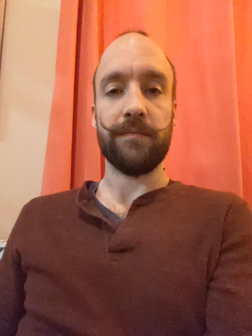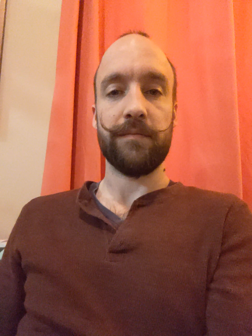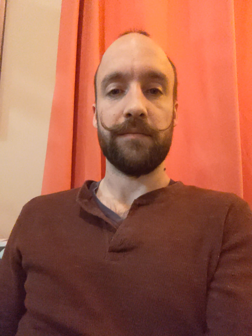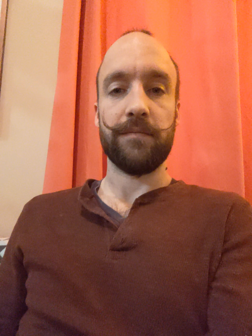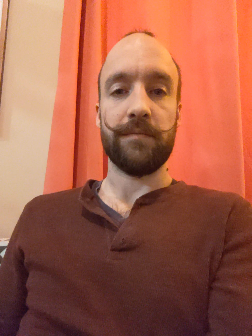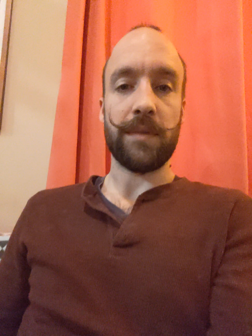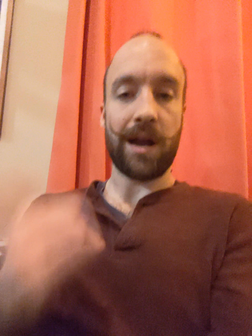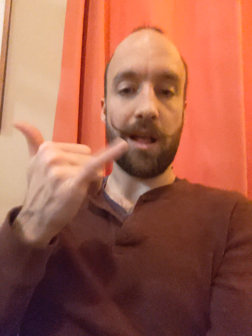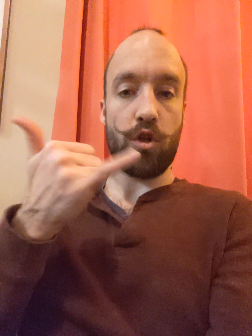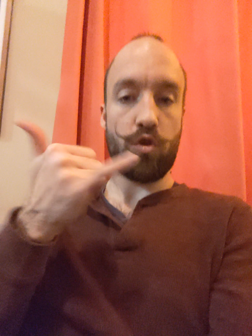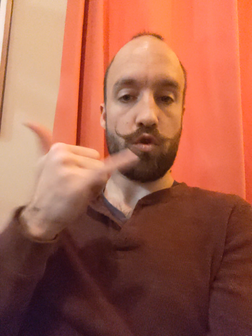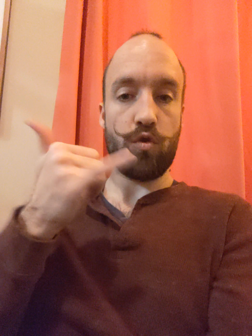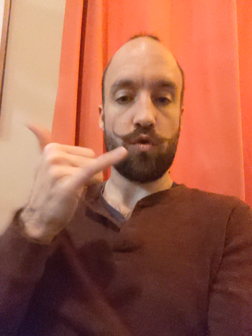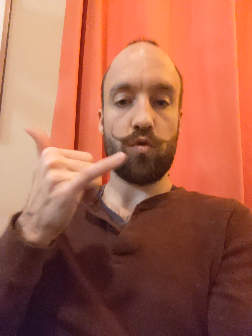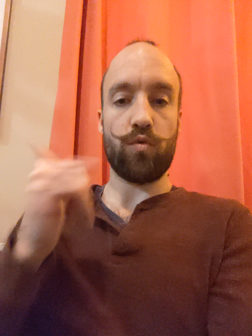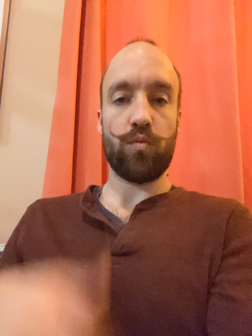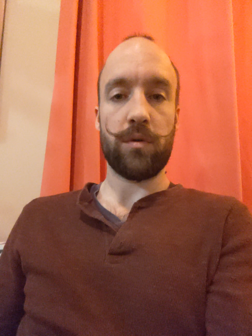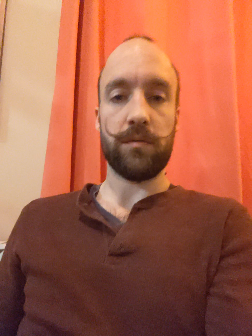yellow